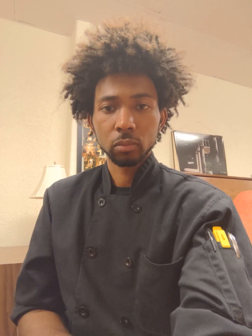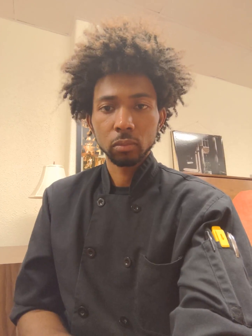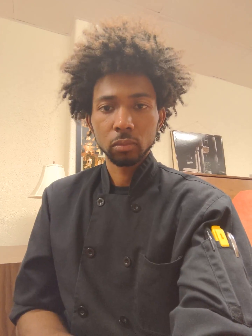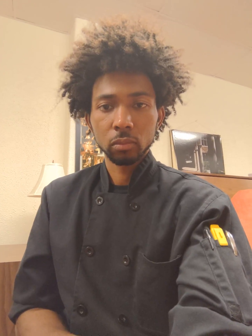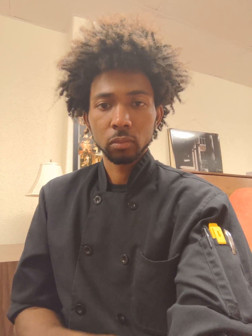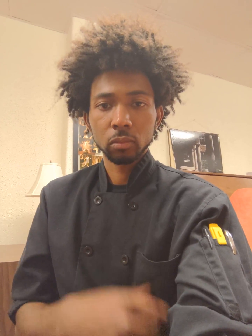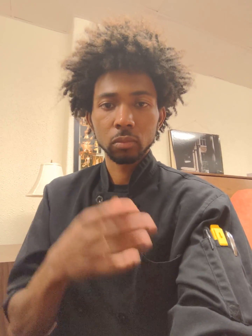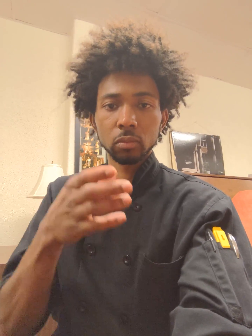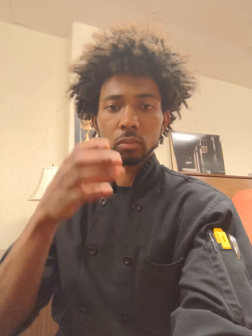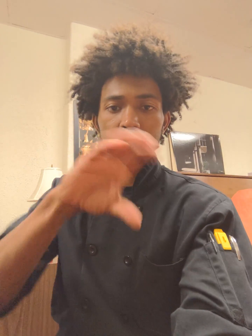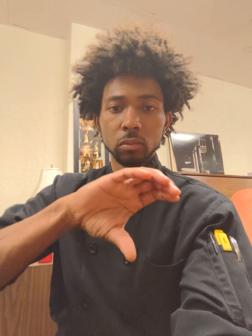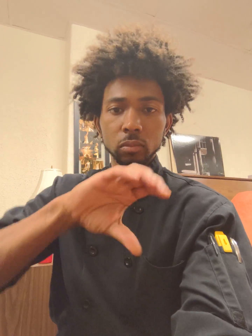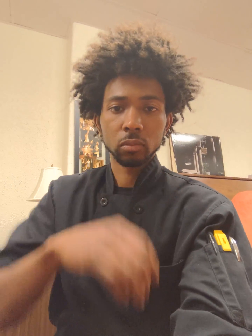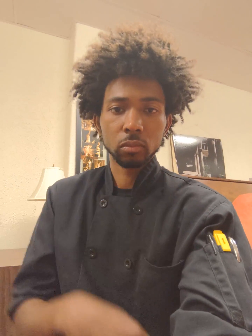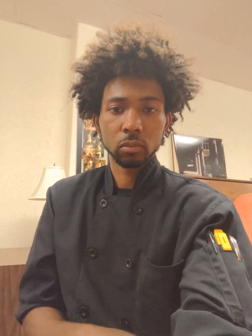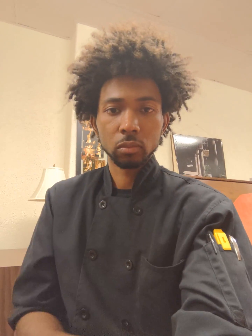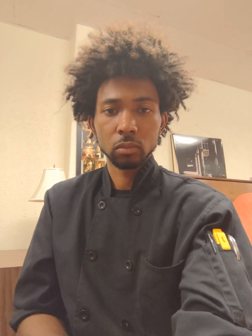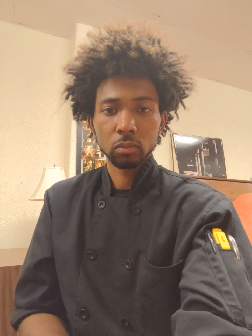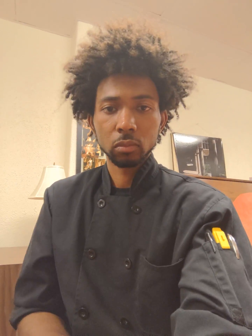pour